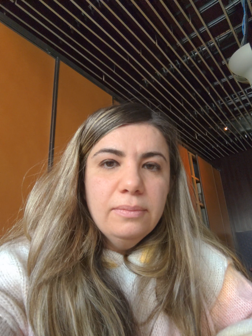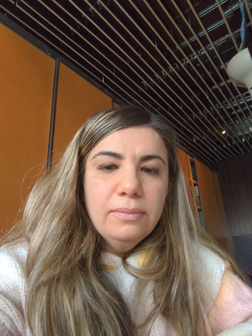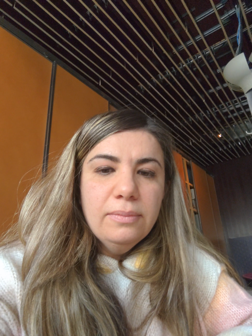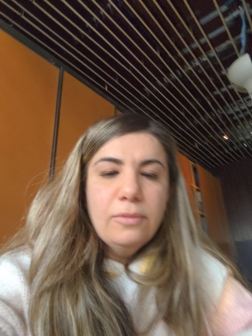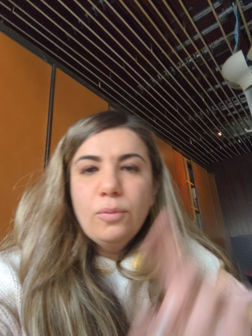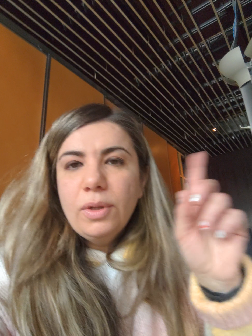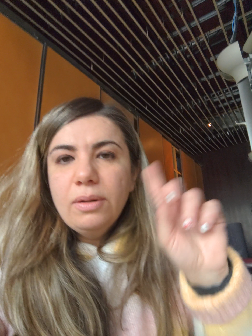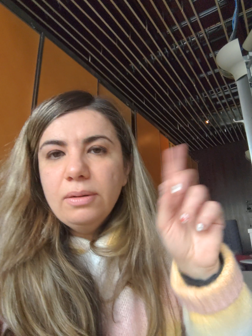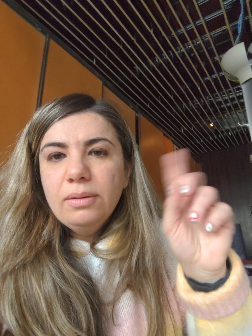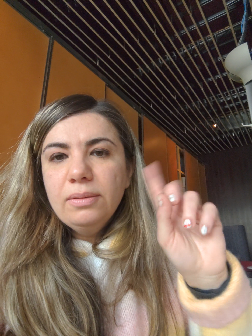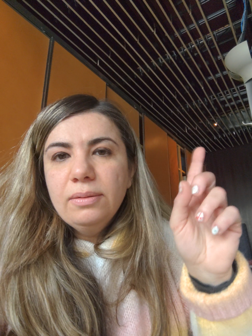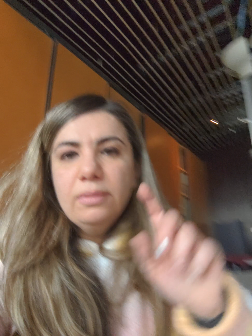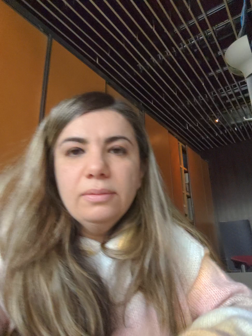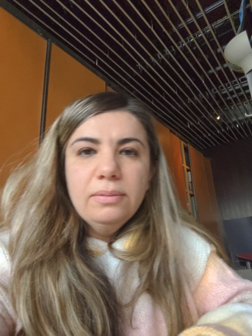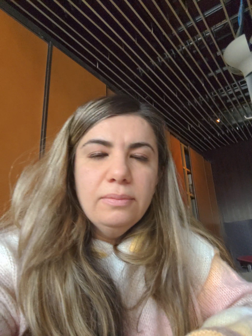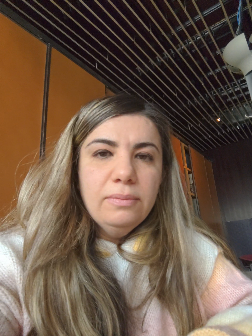where